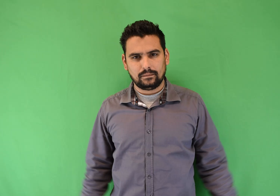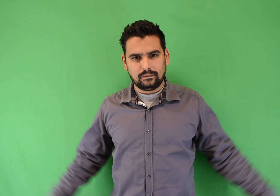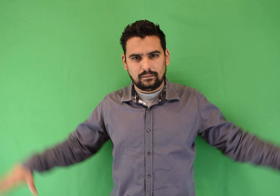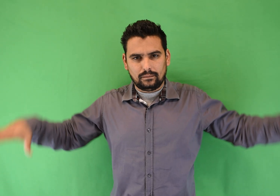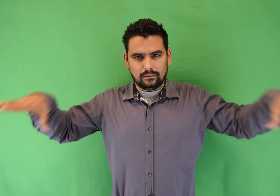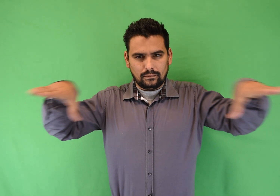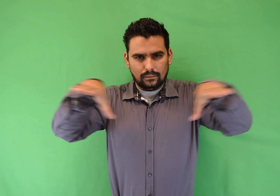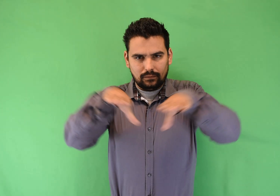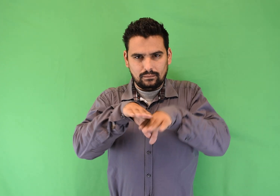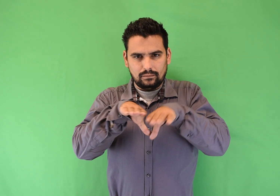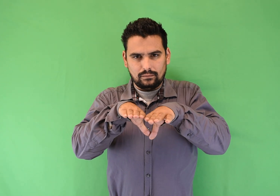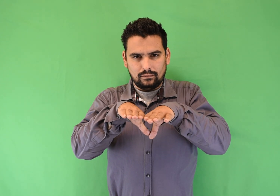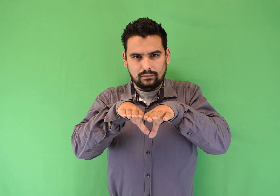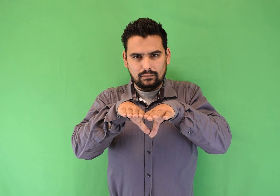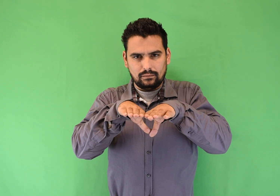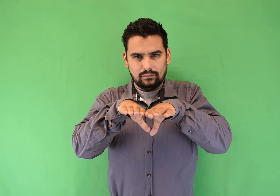cómo